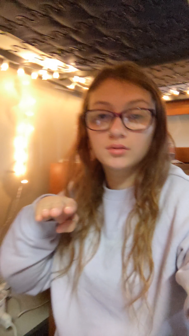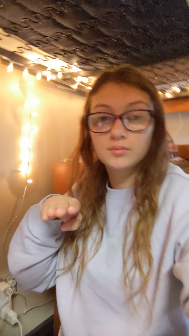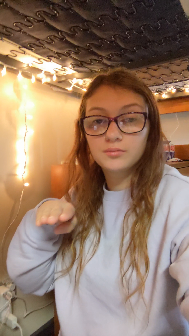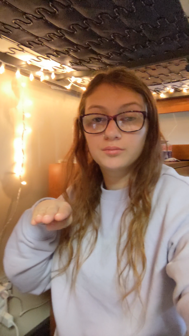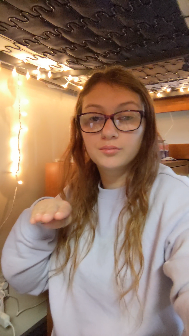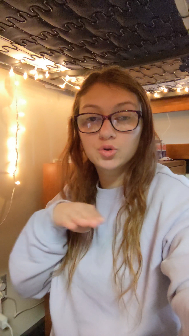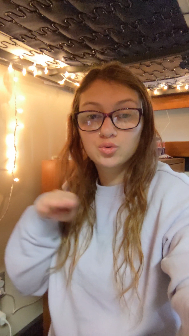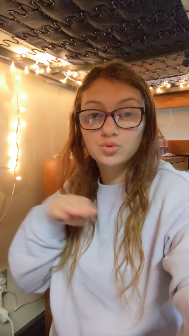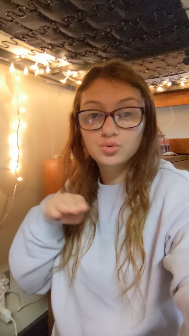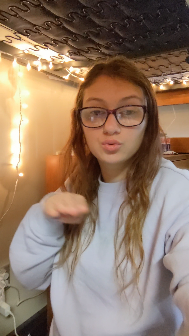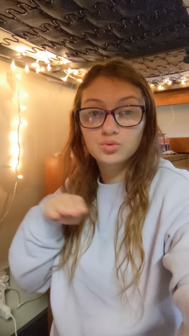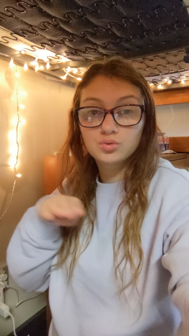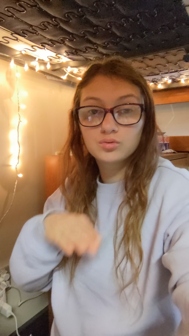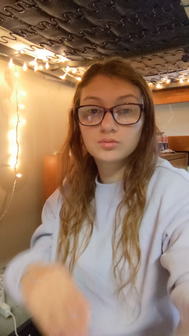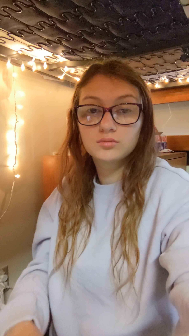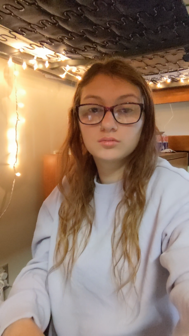boots